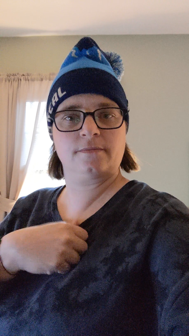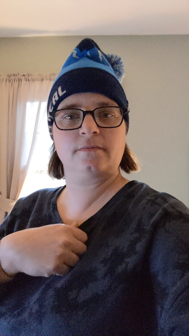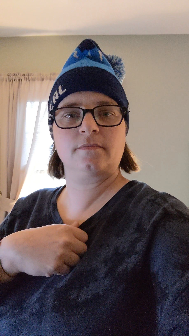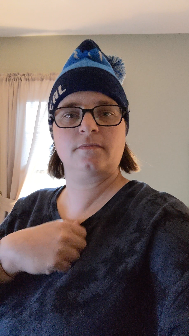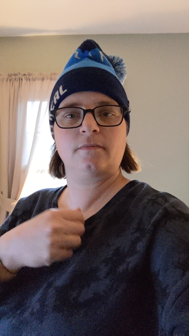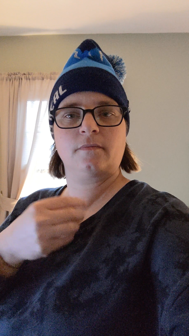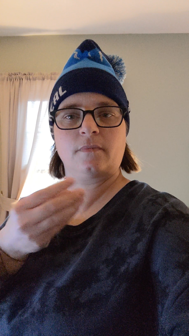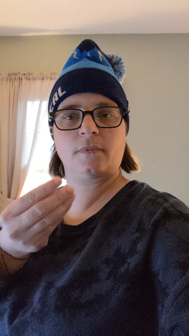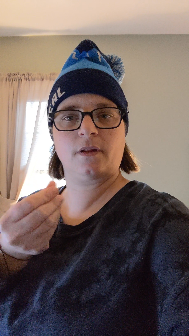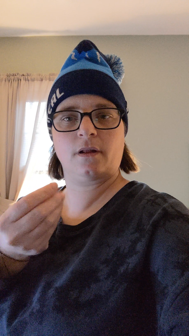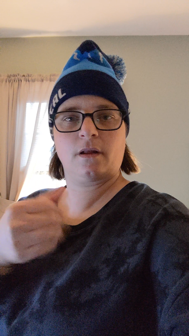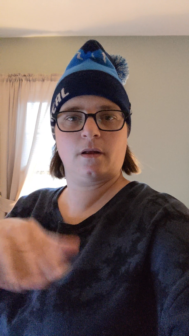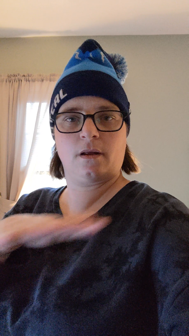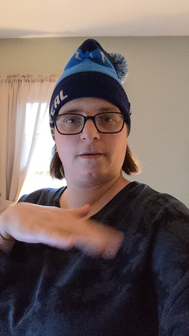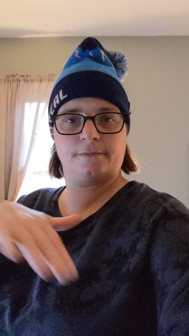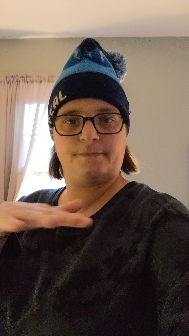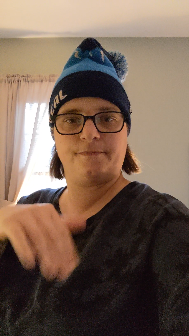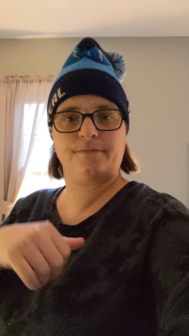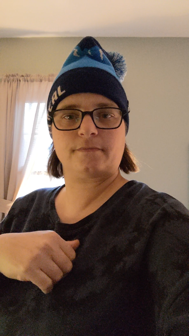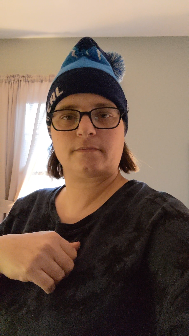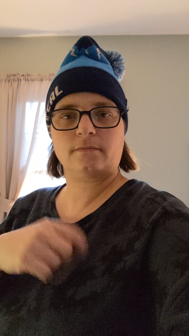garden